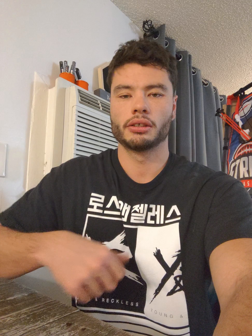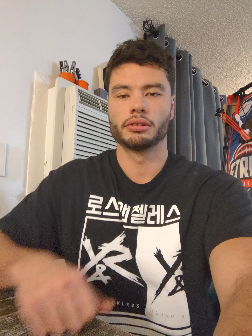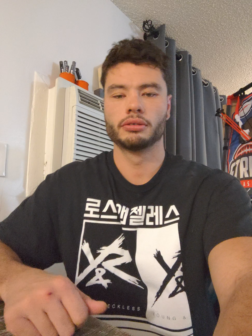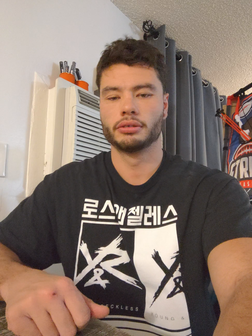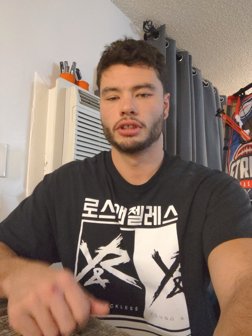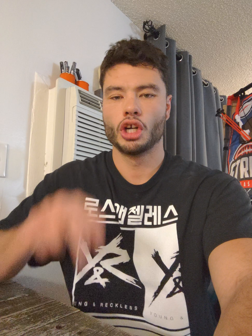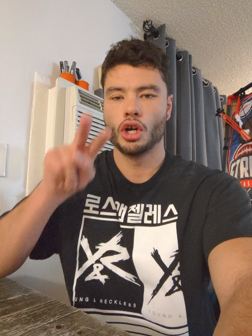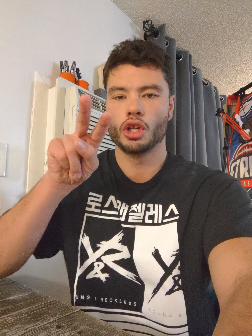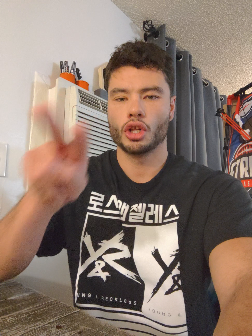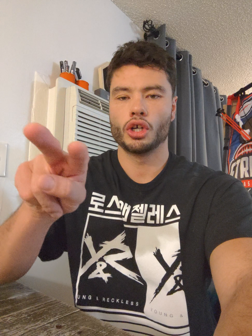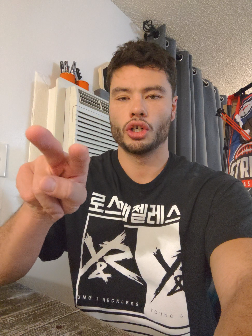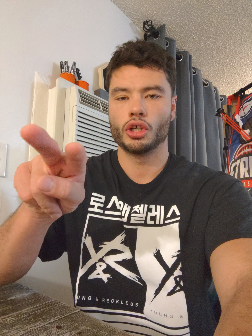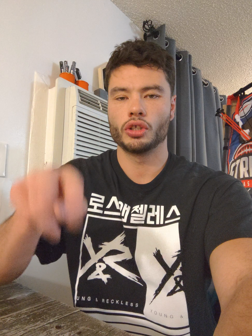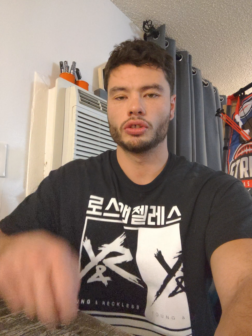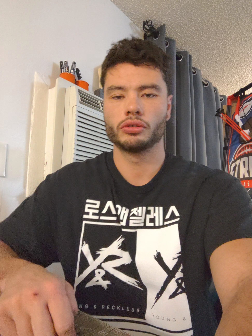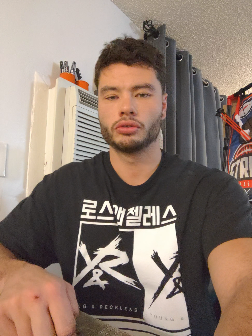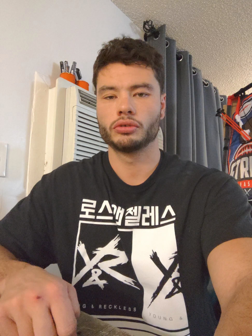look